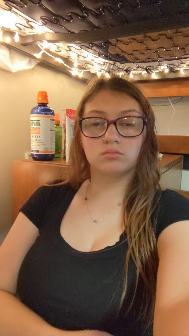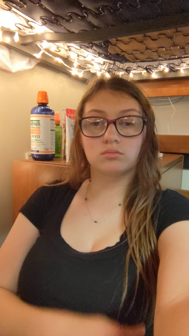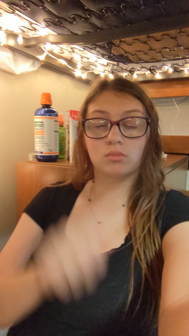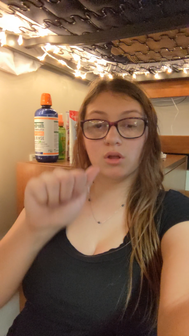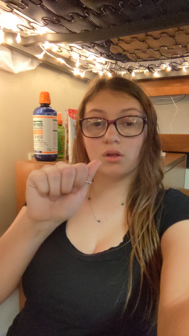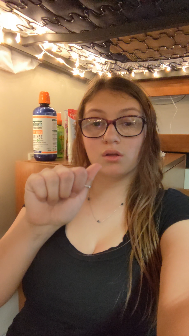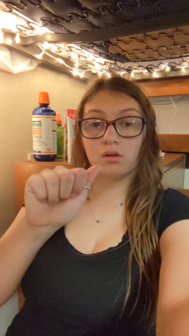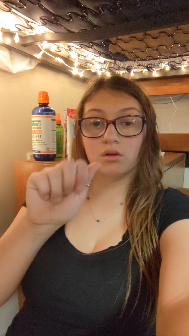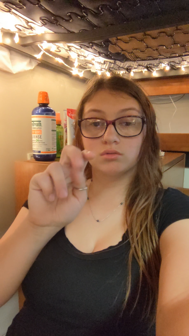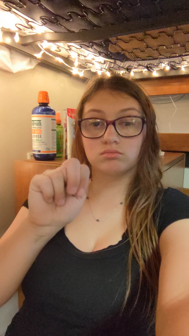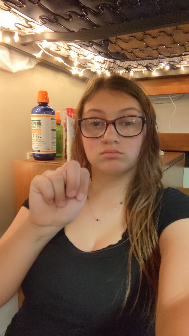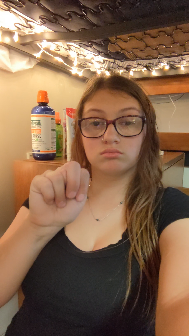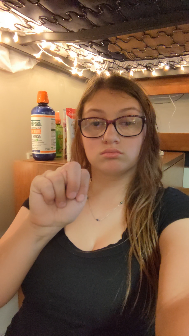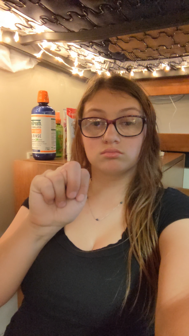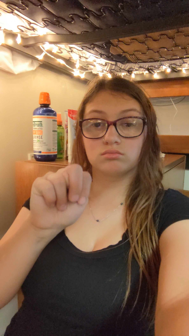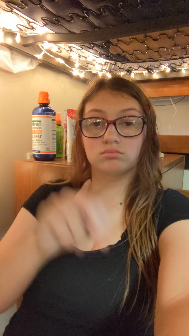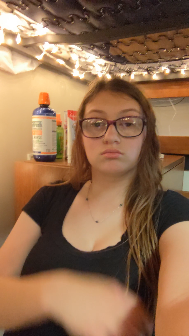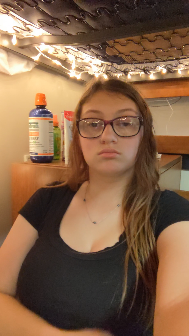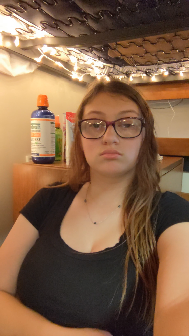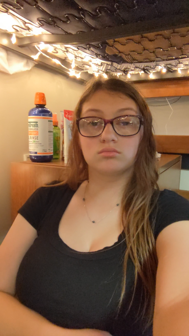an